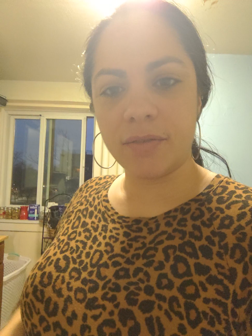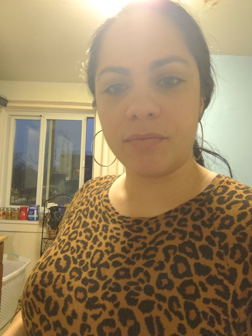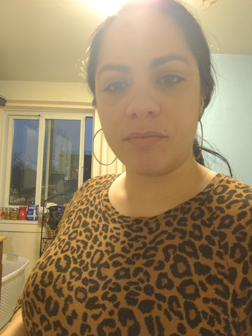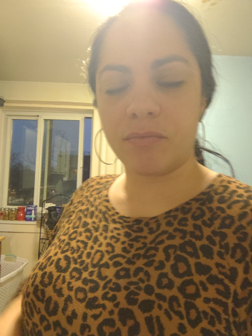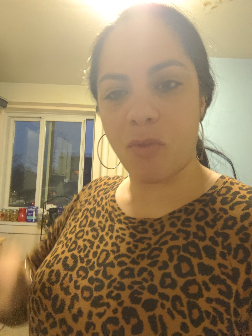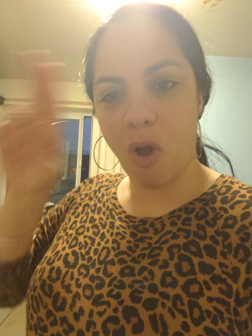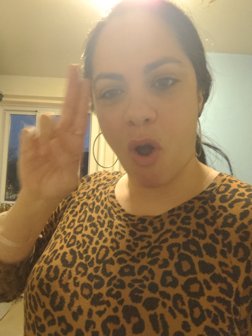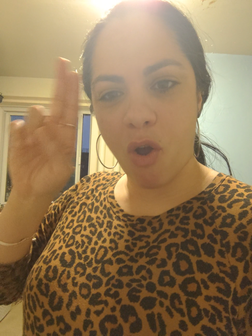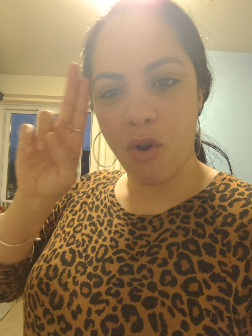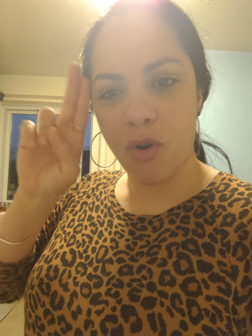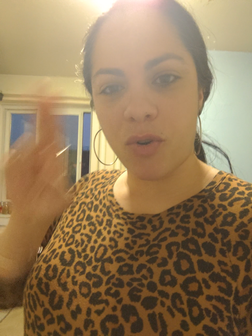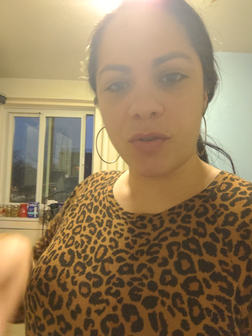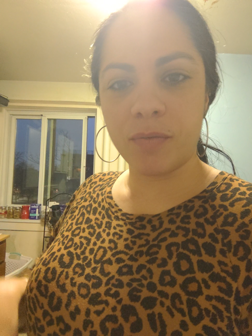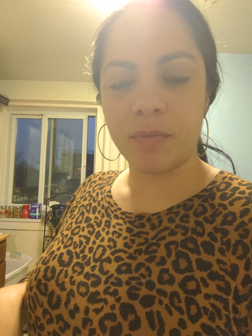uncle